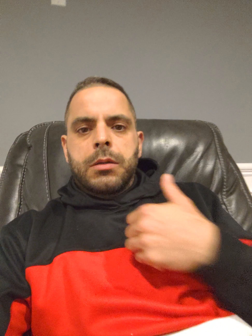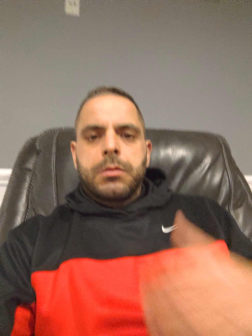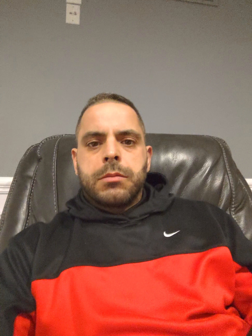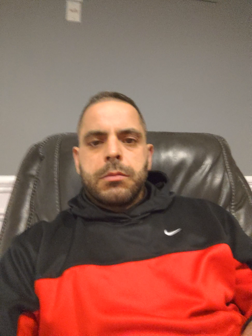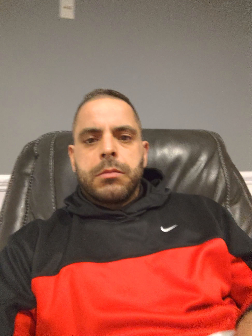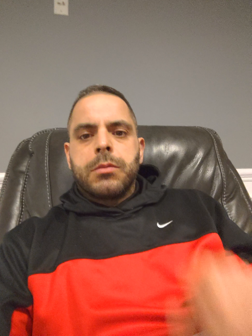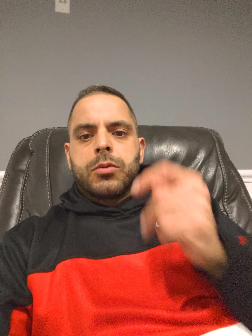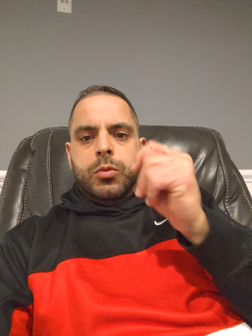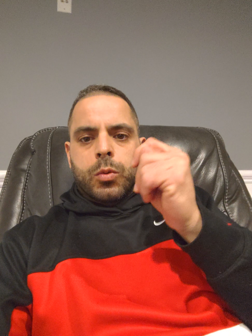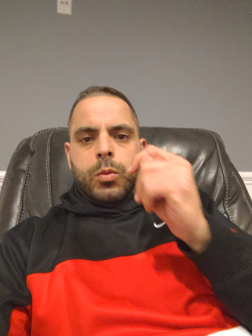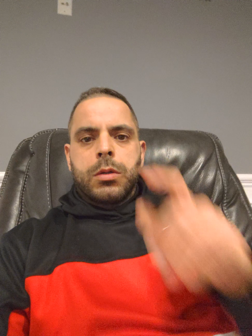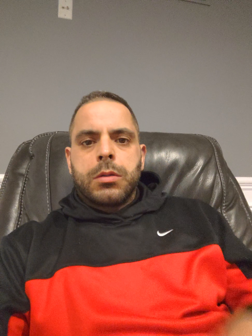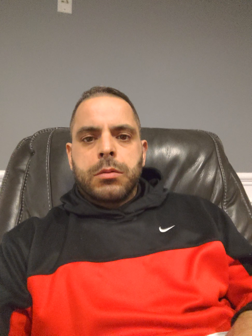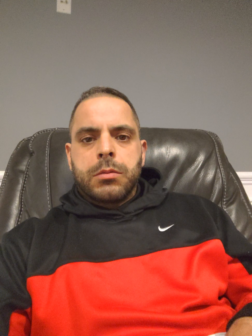toy